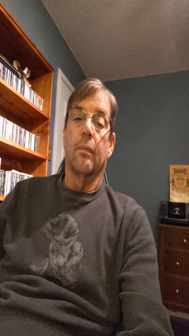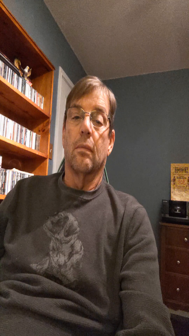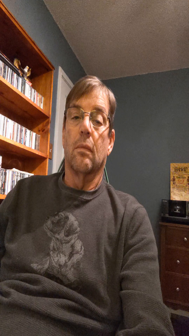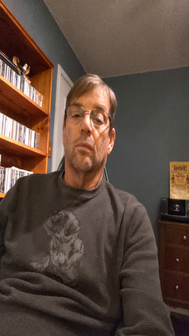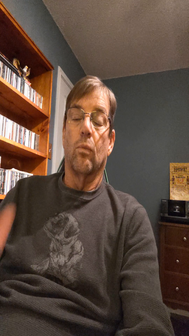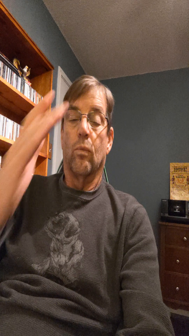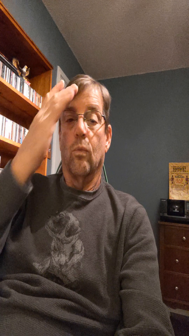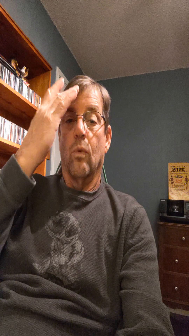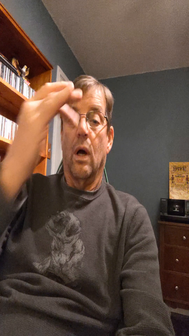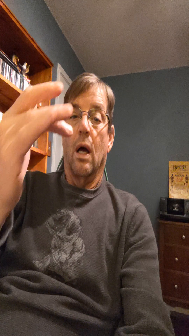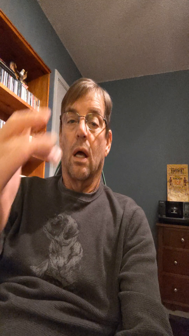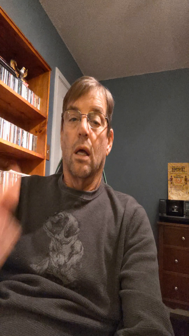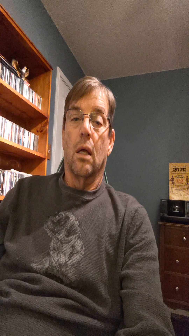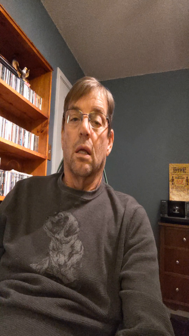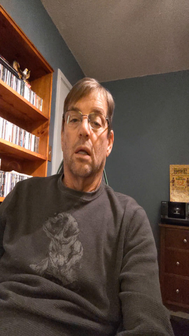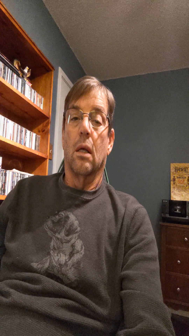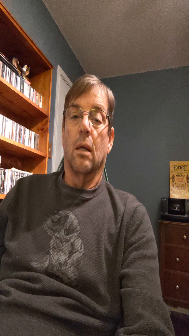why